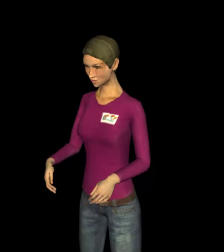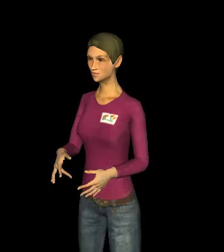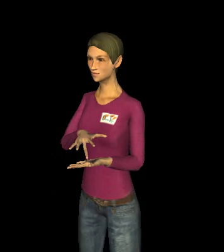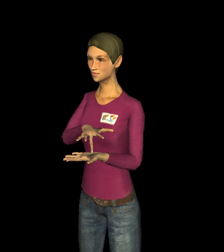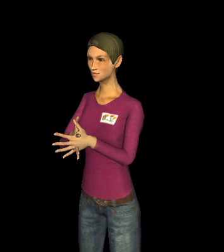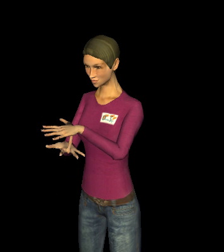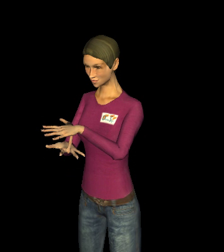كل شيء